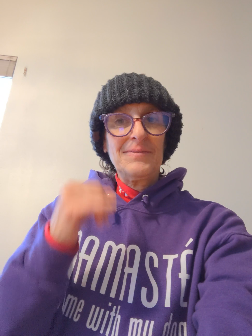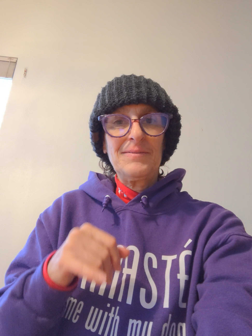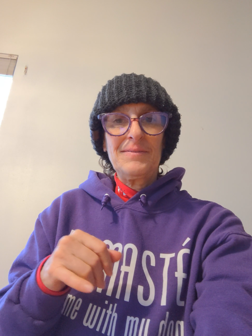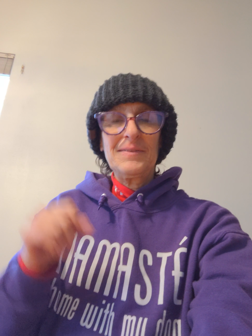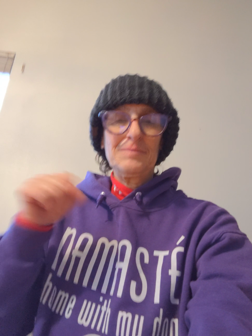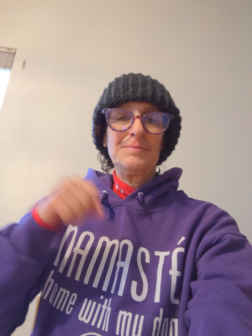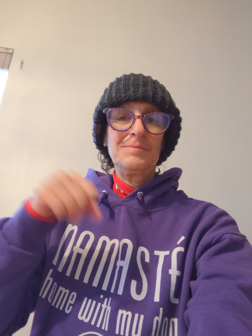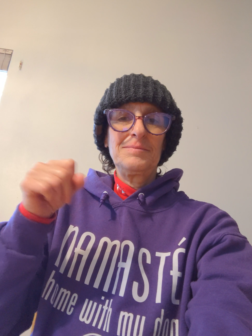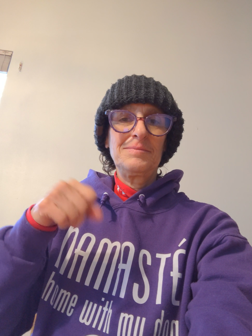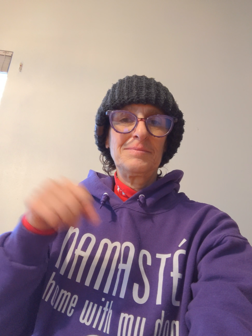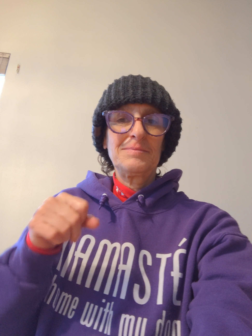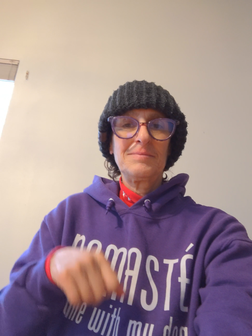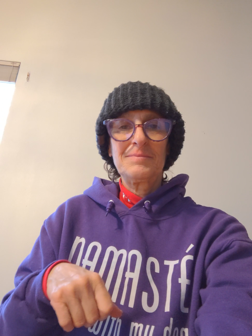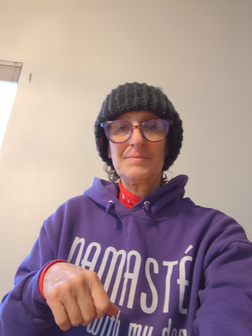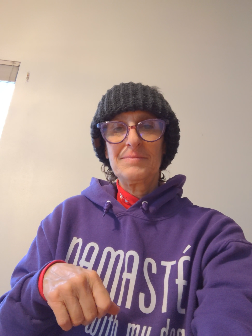yes